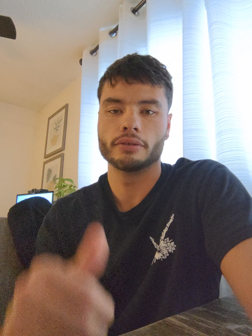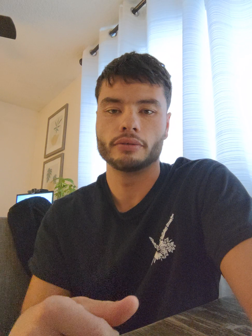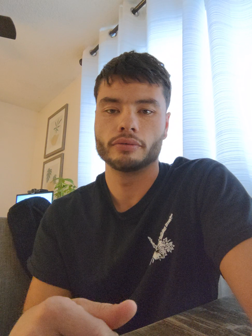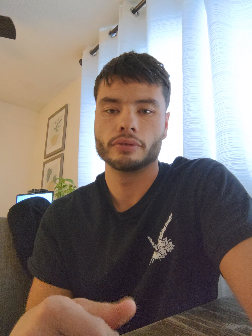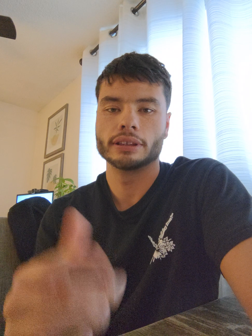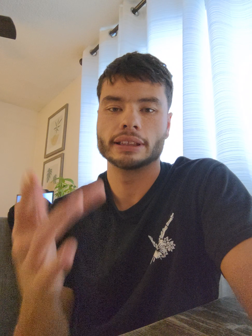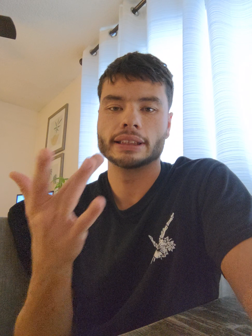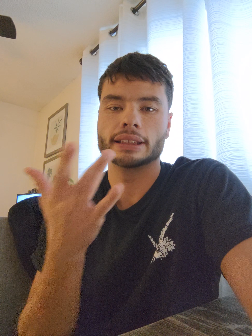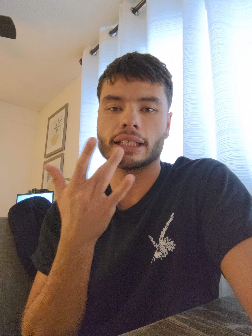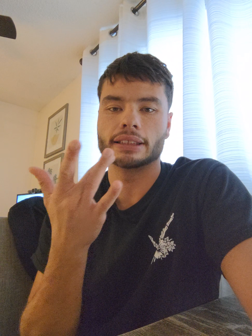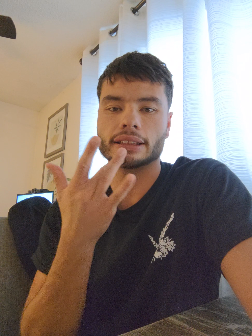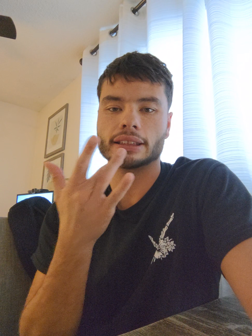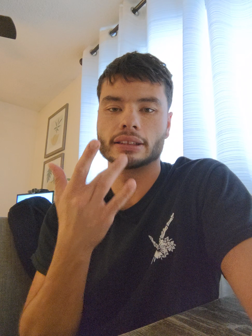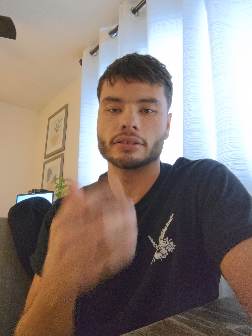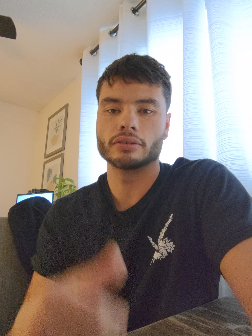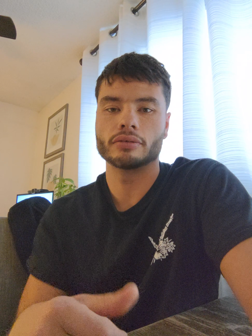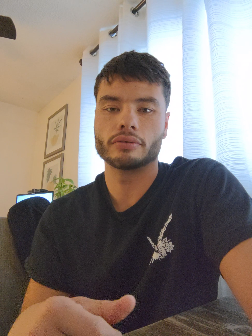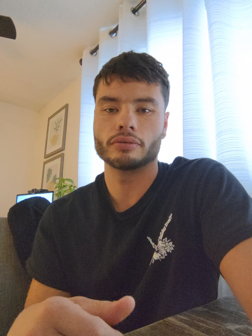taste